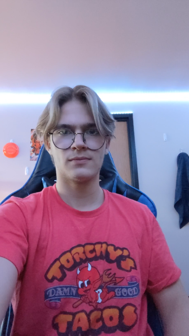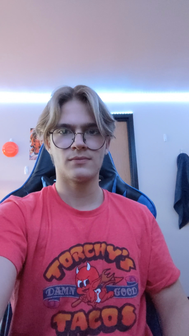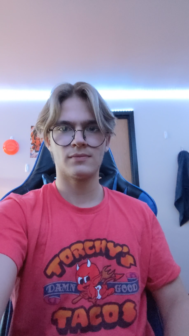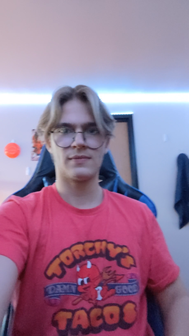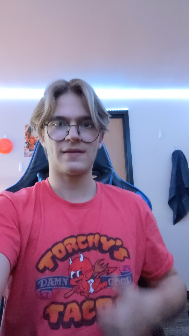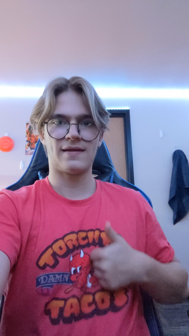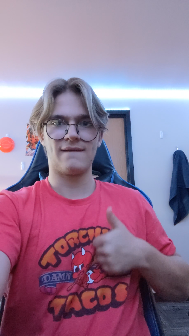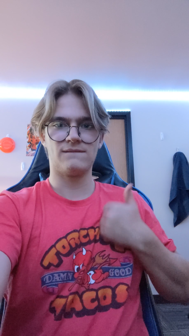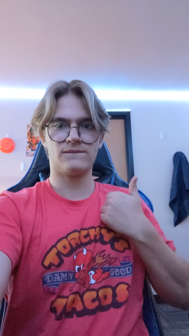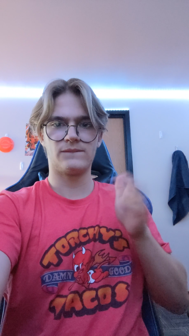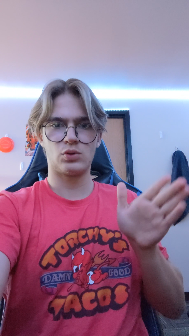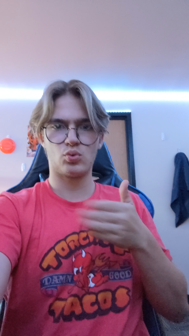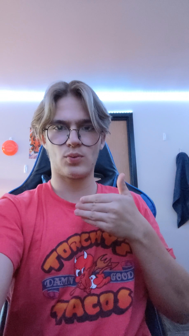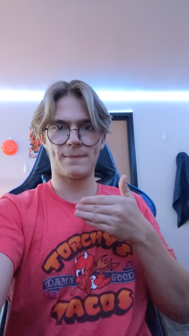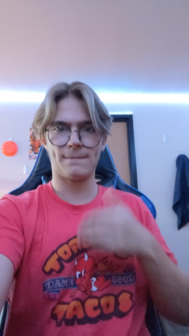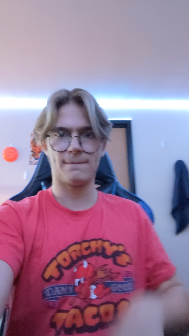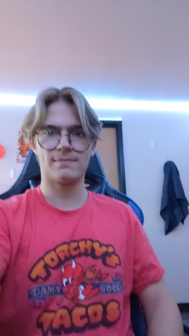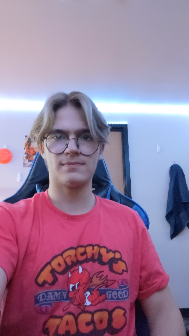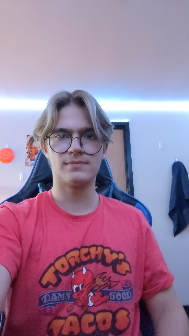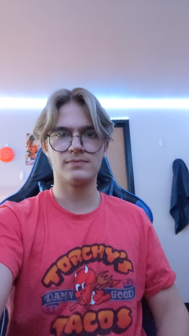living room